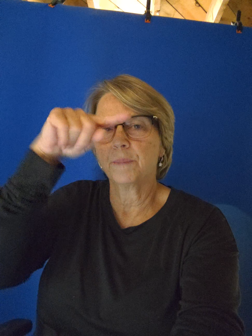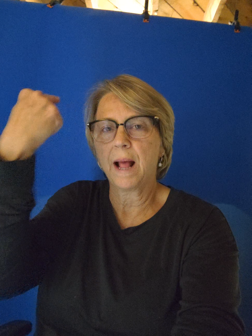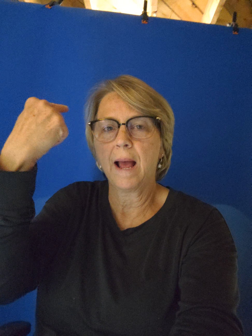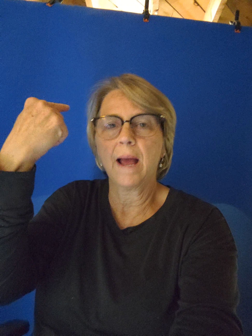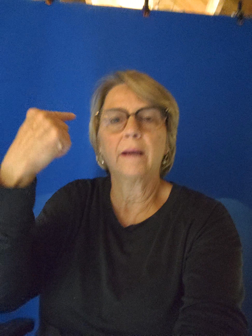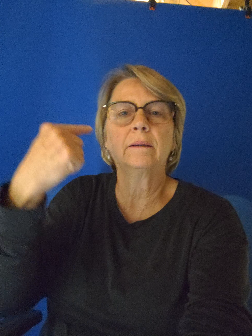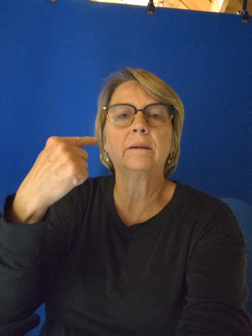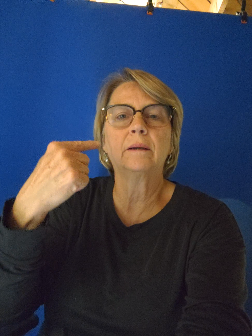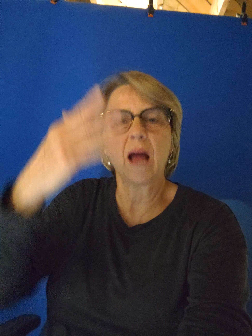black